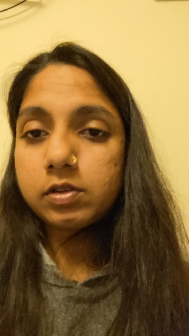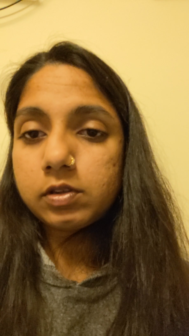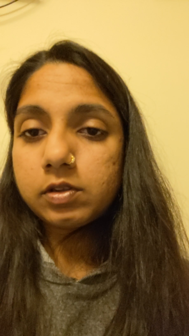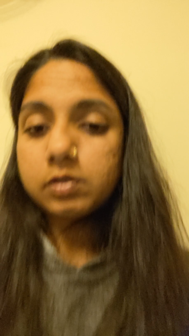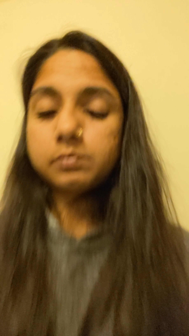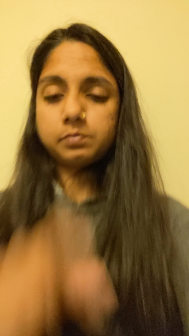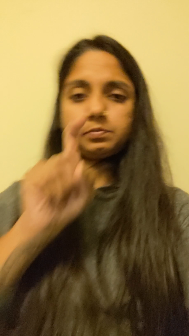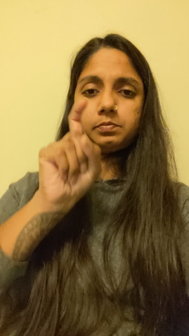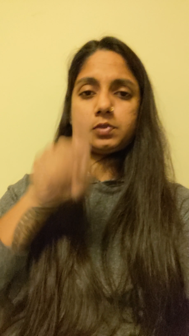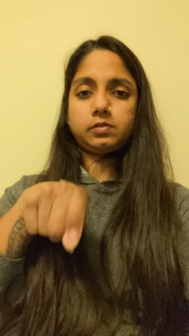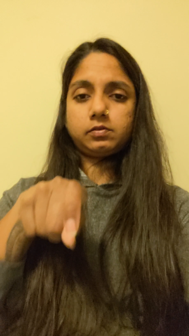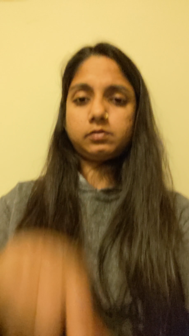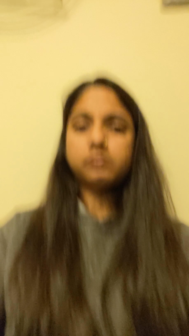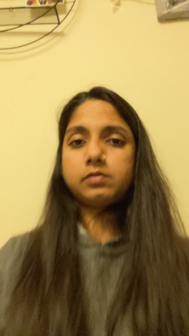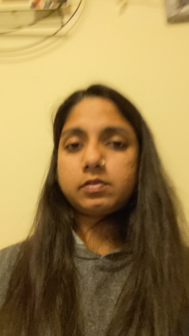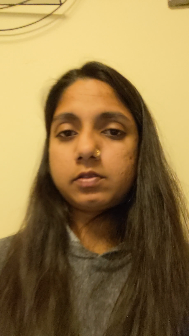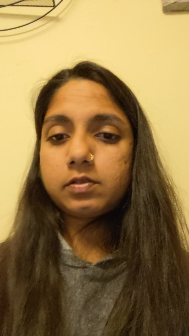must